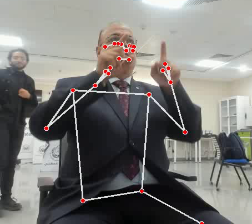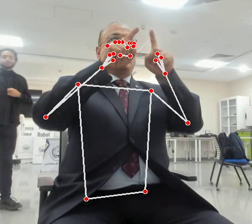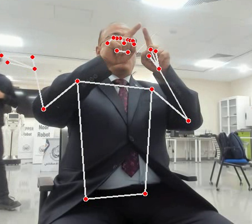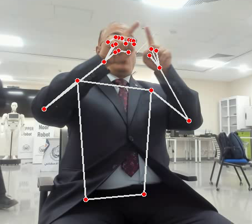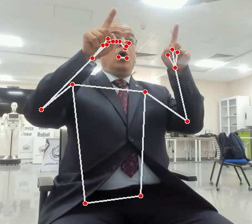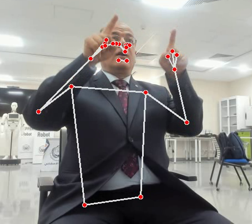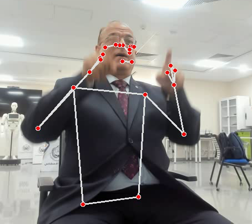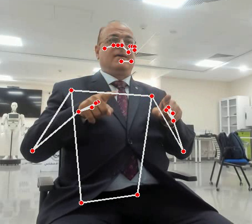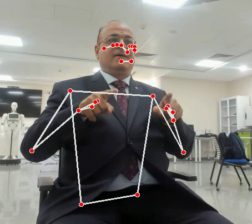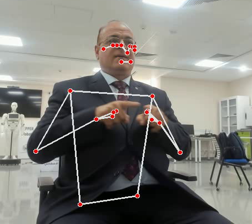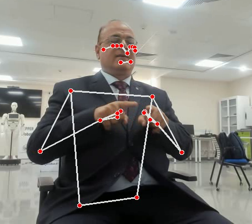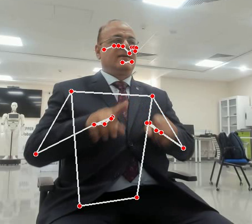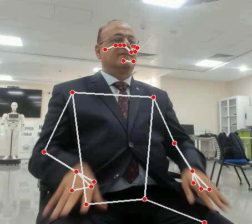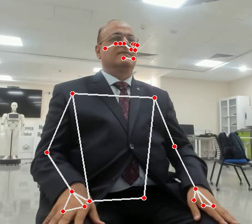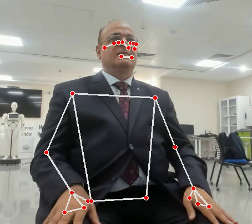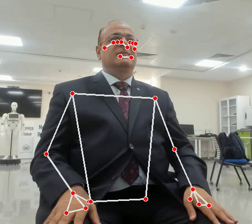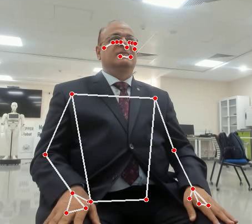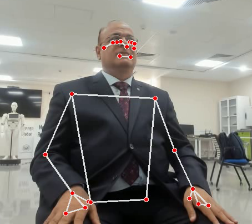oda